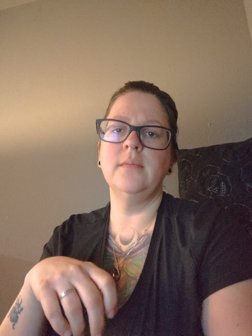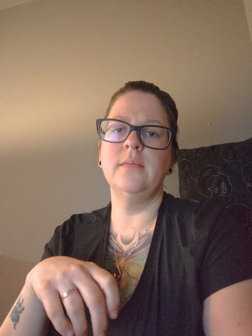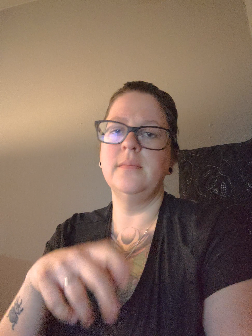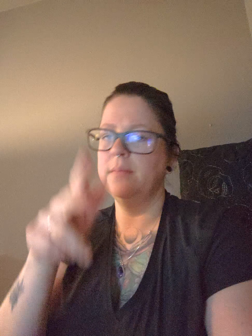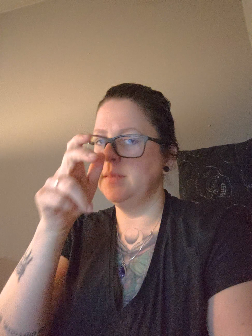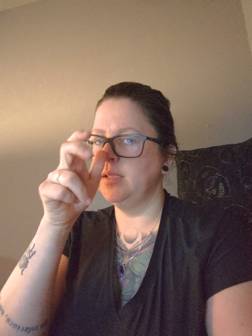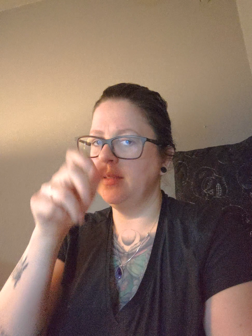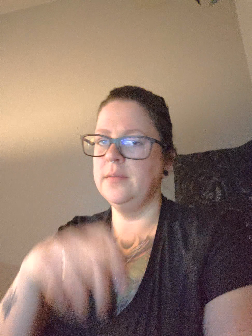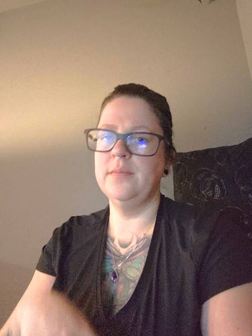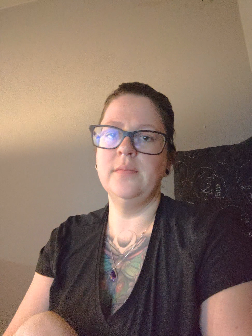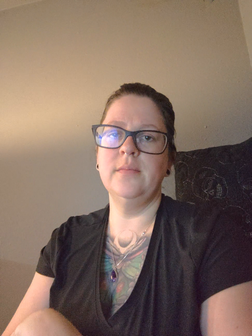bug